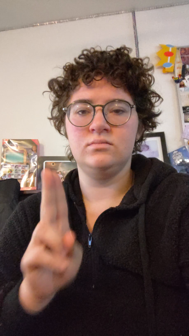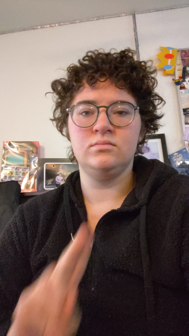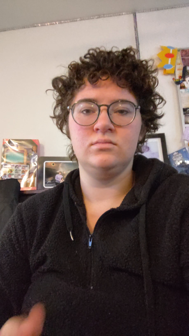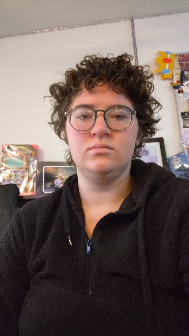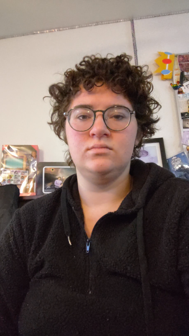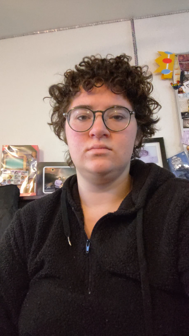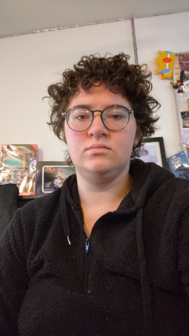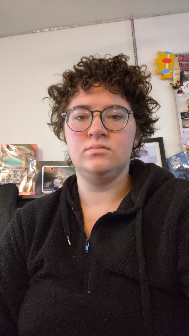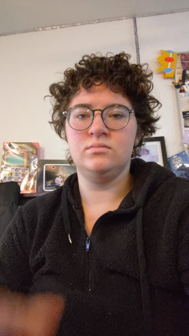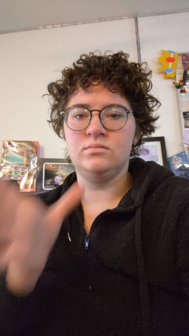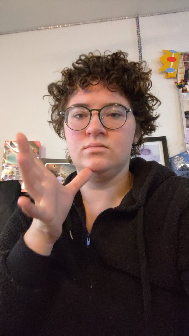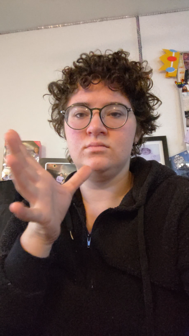mommy